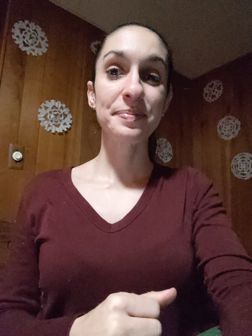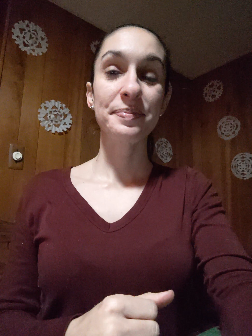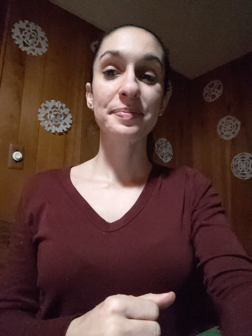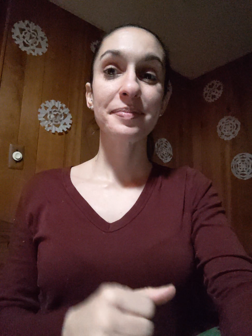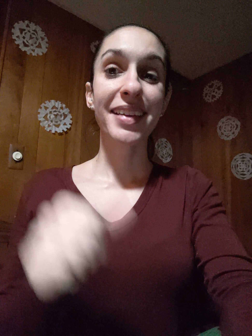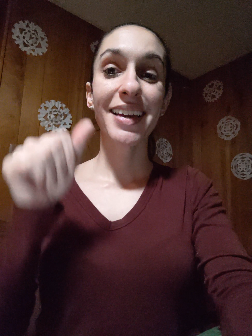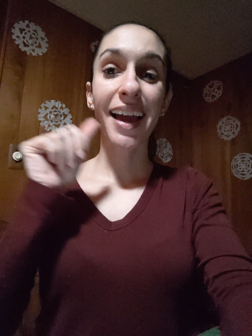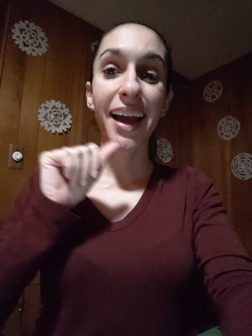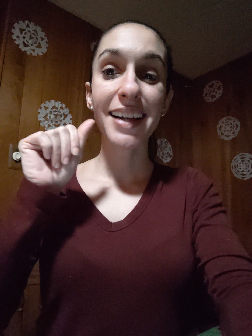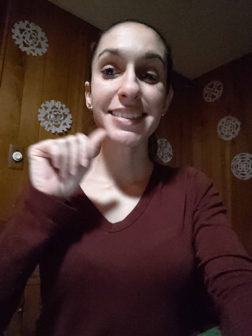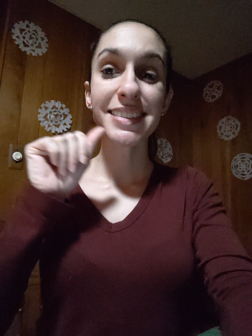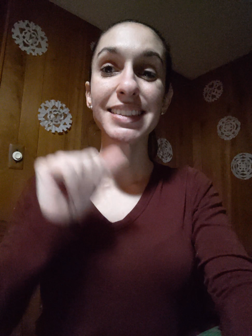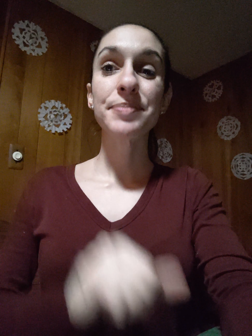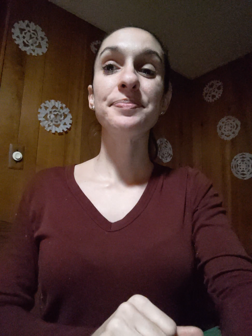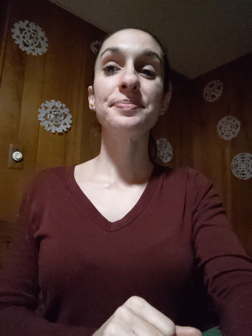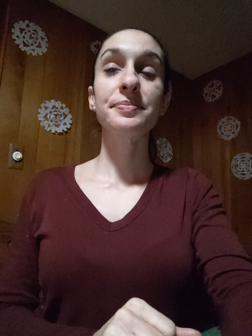aunt